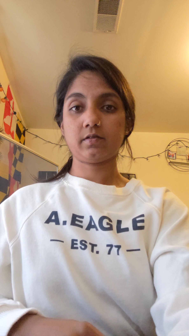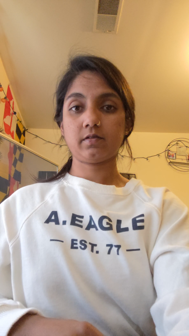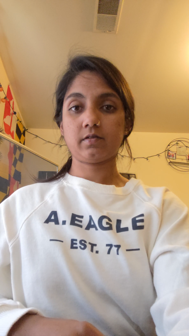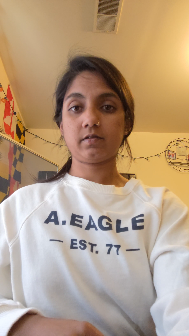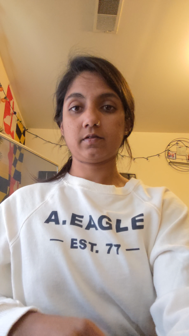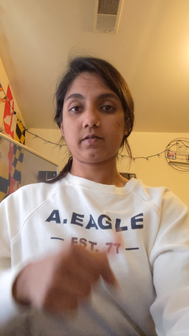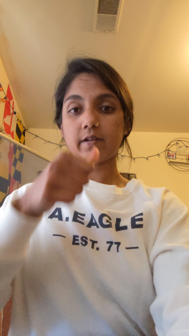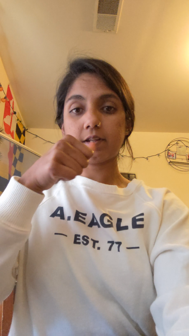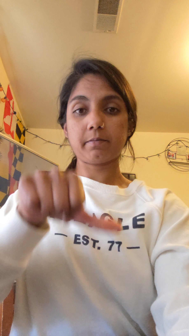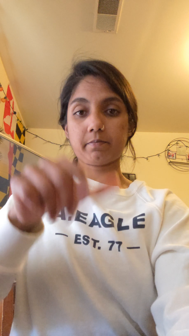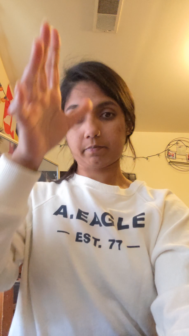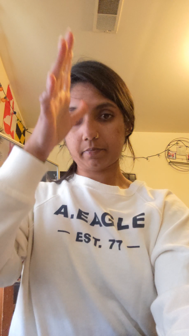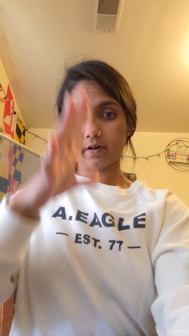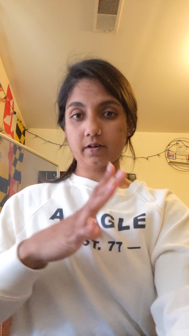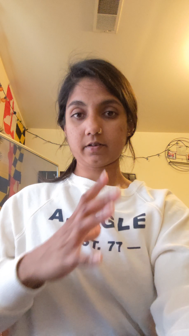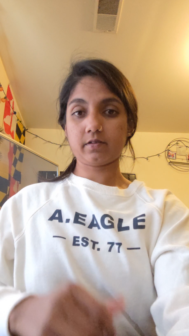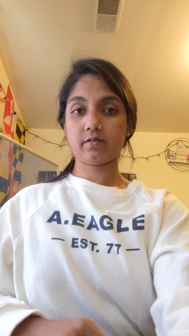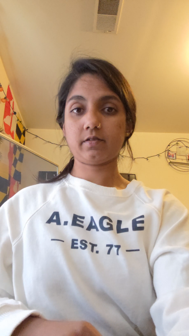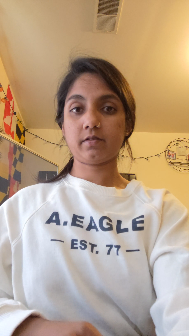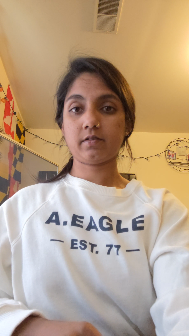mailman